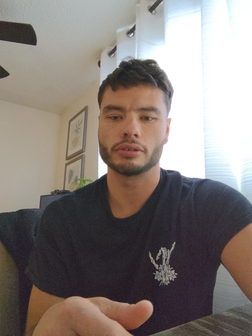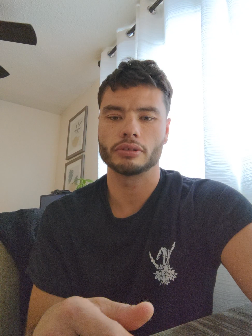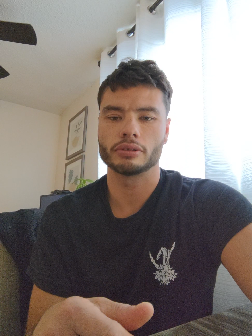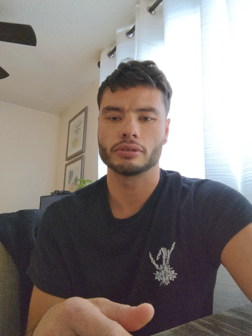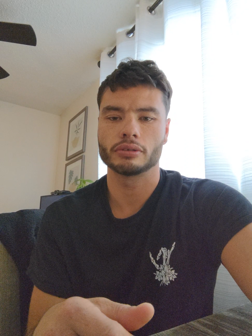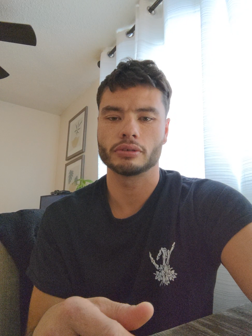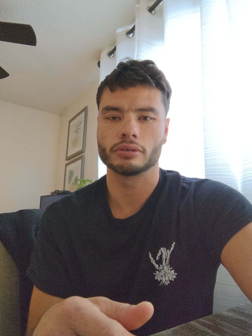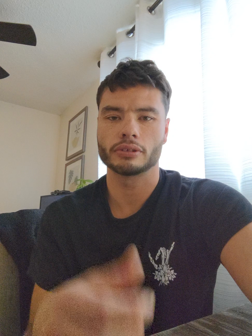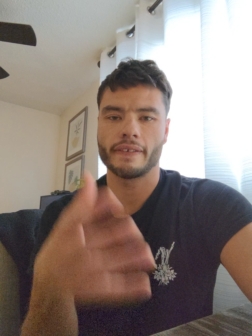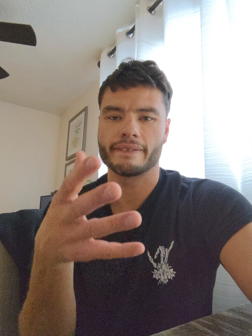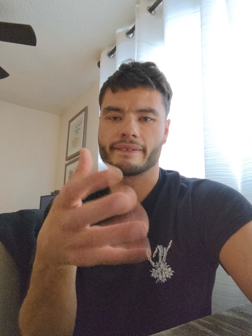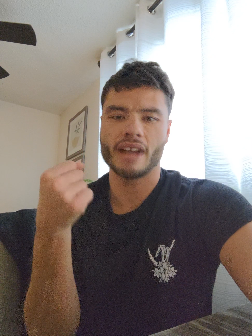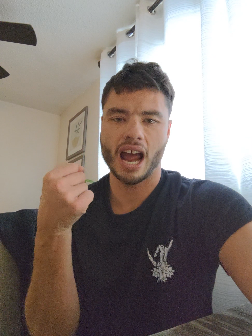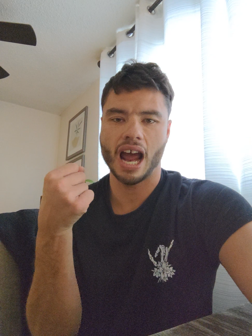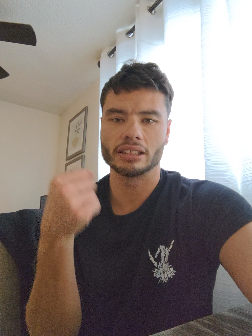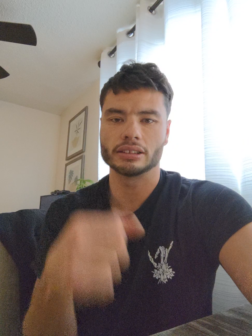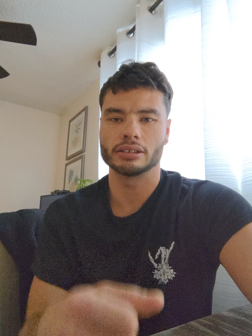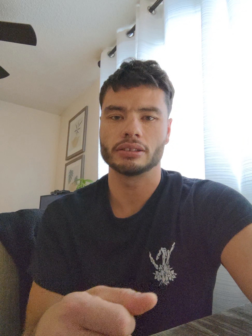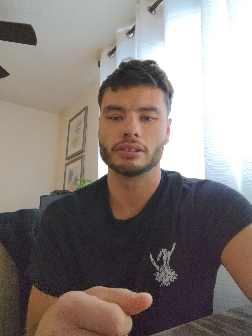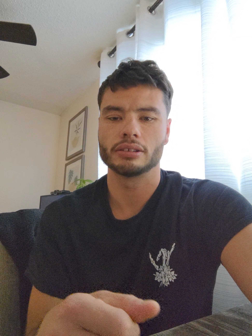fast